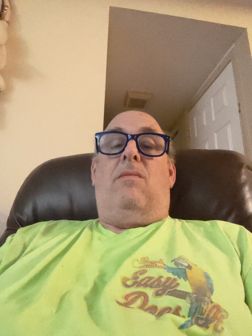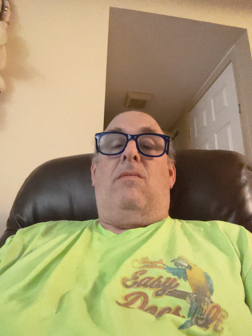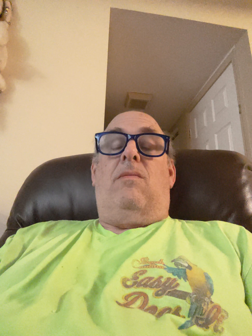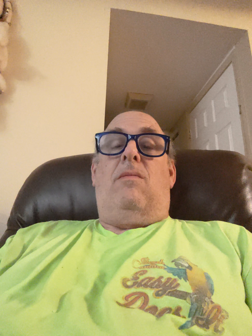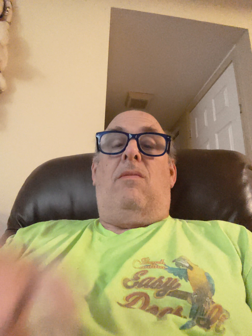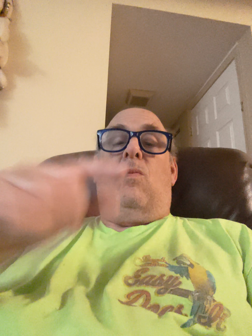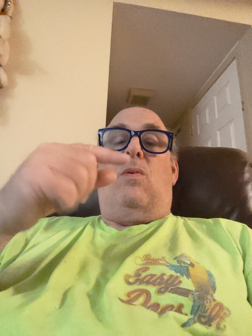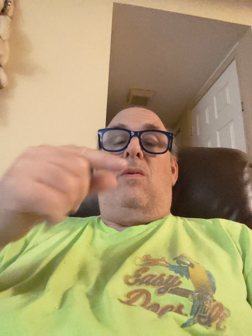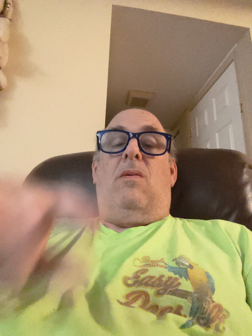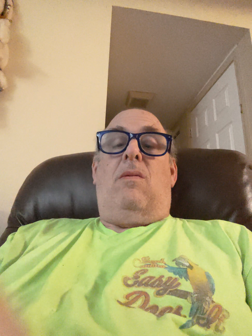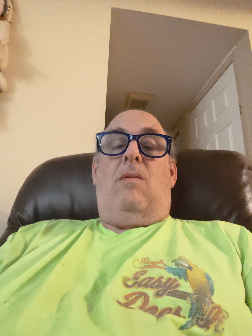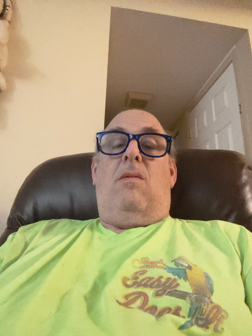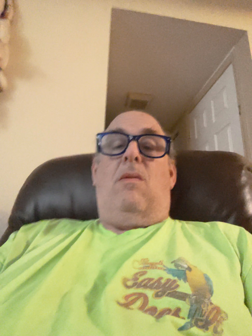green